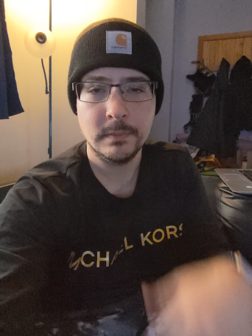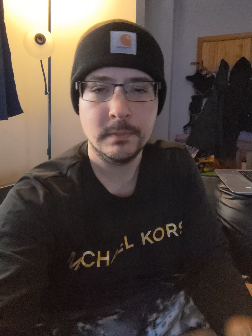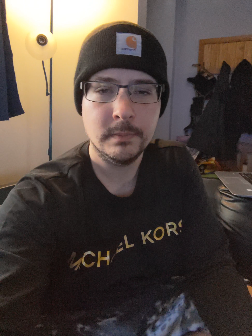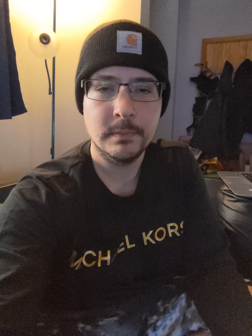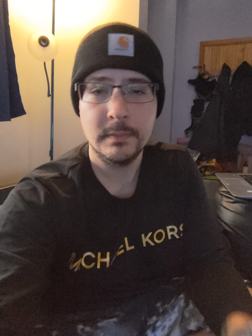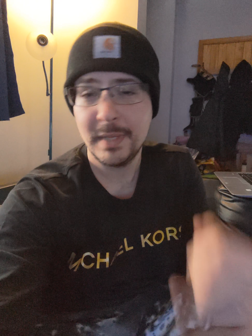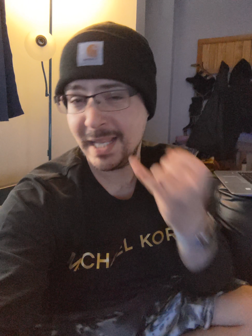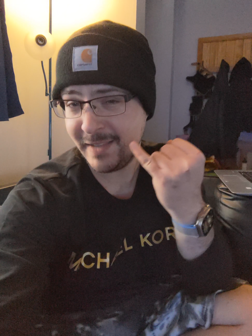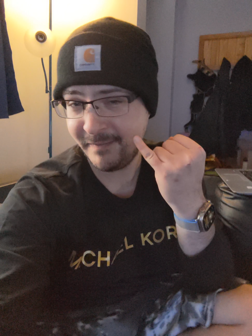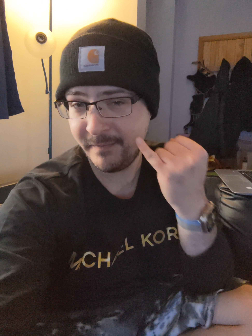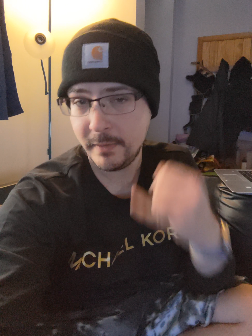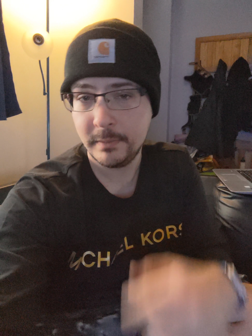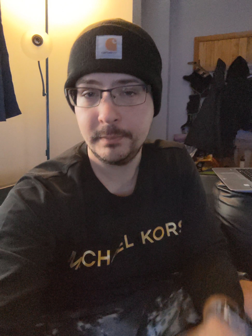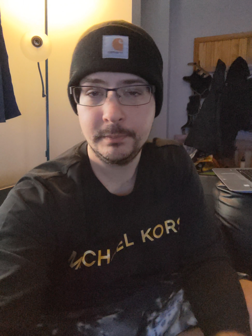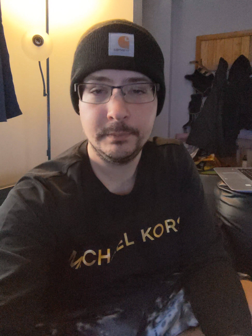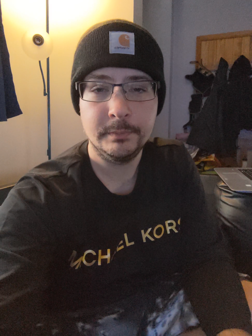if